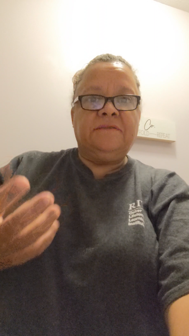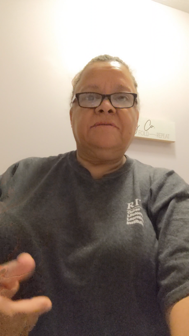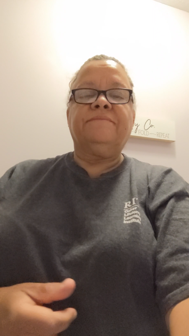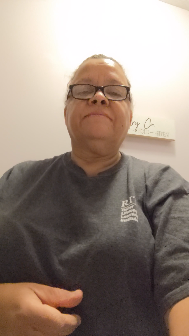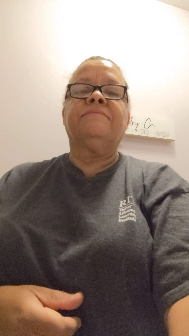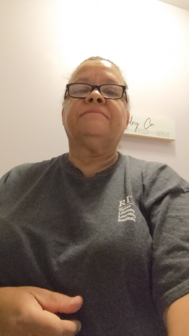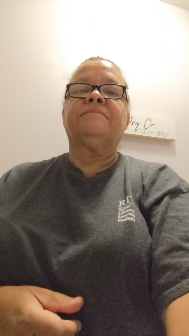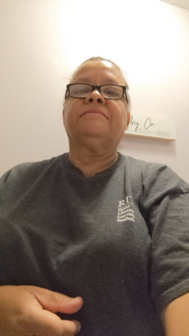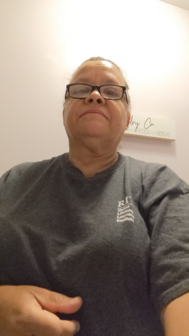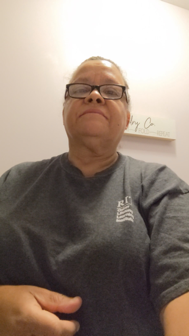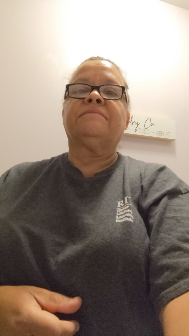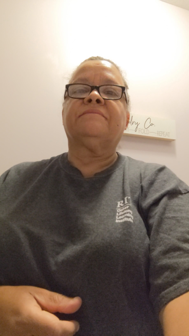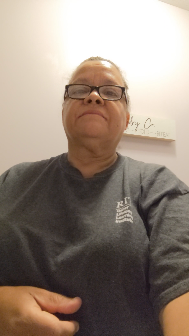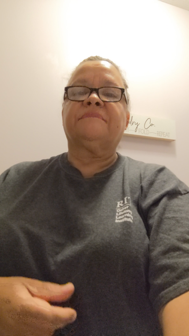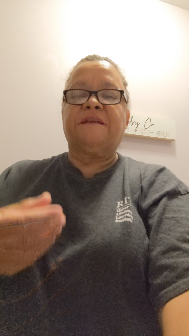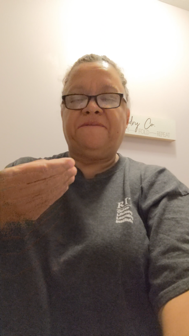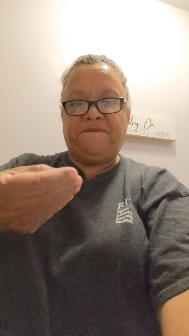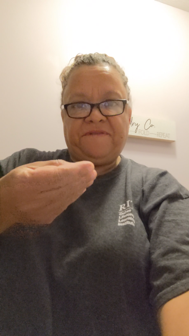feed